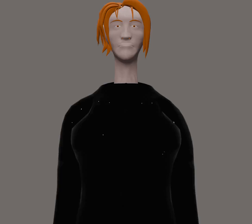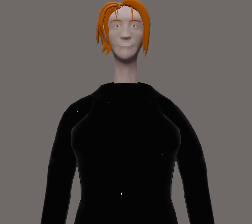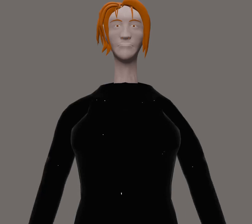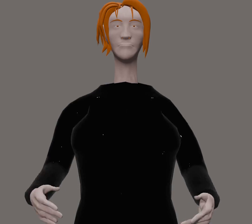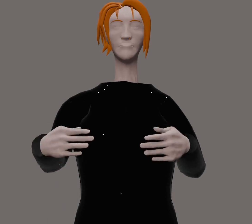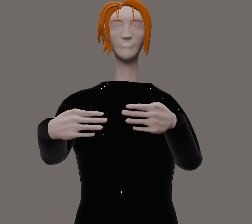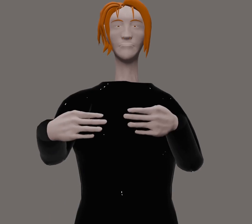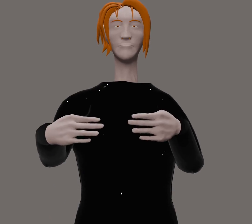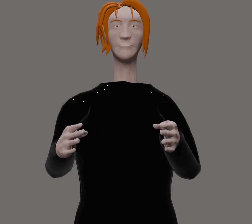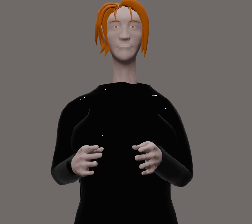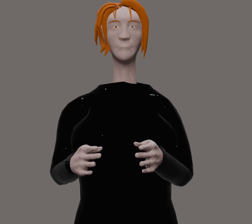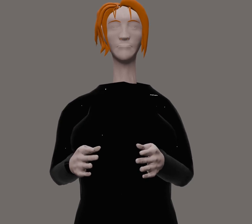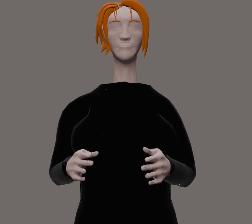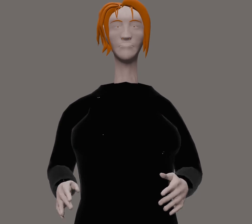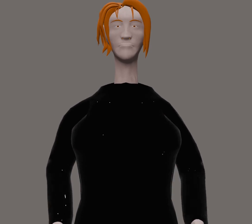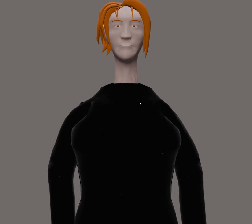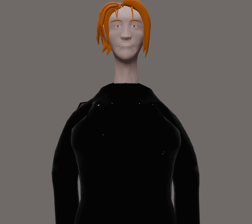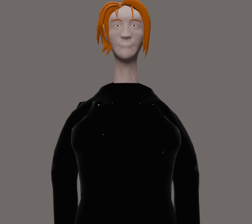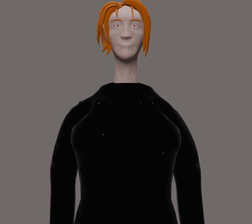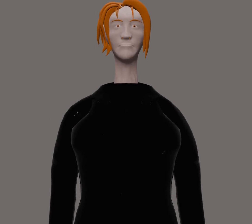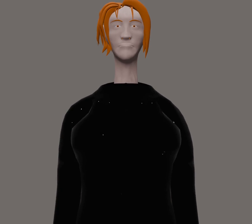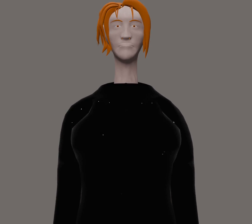Bend in